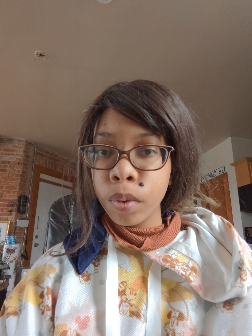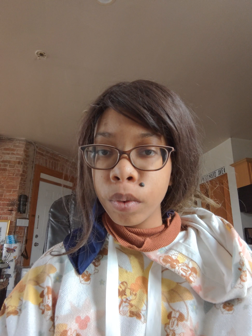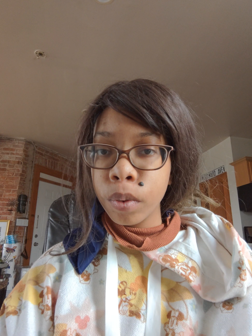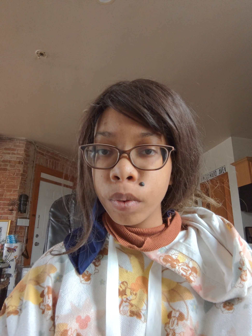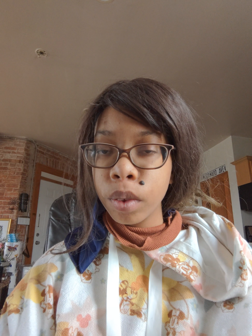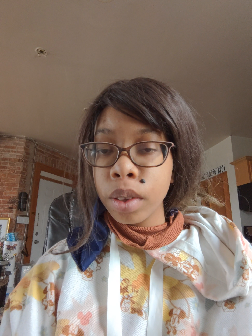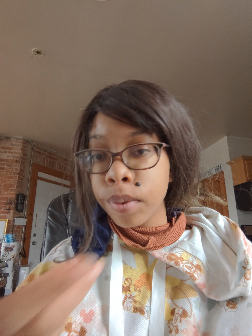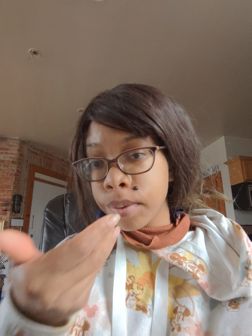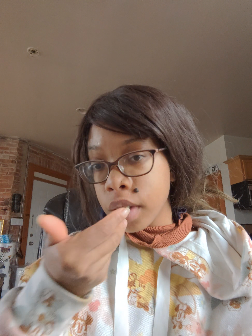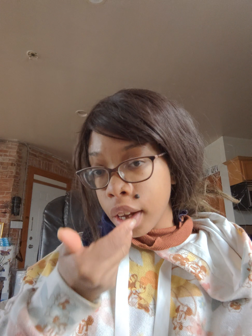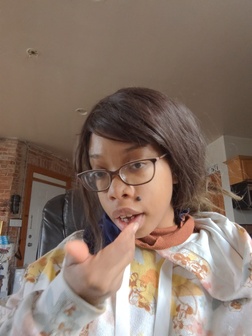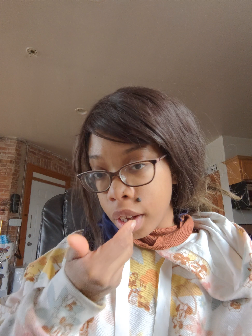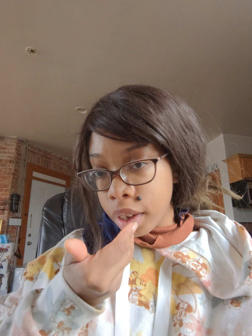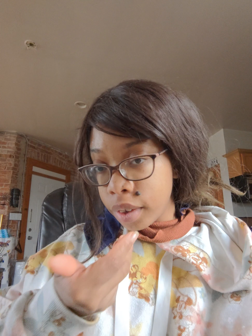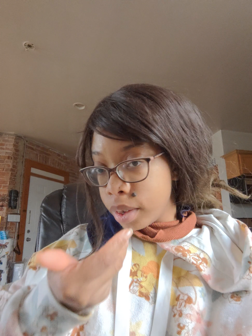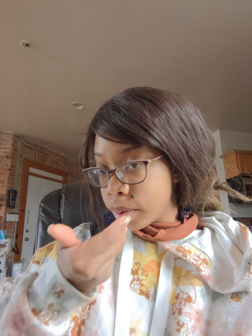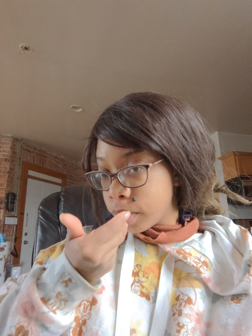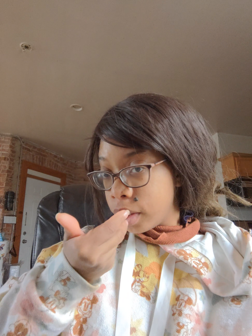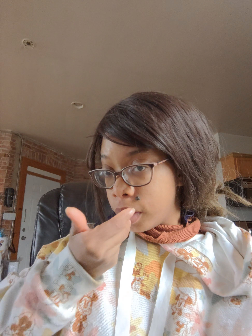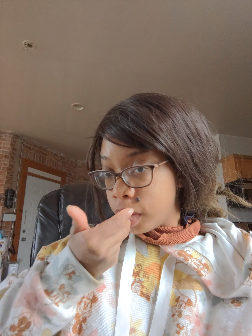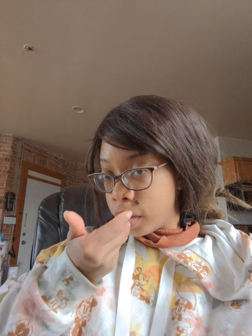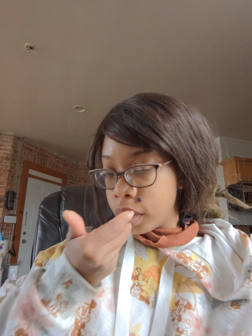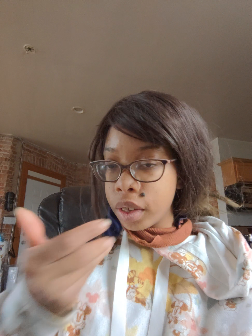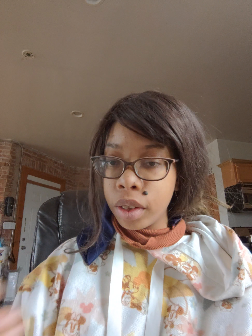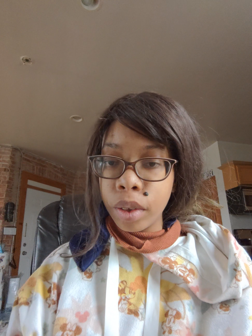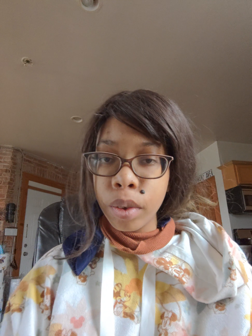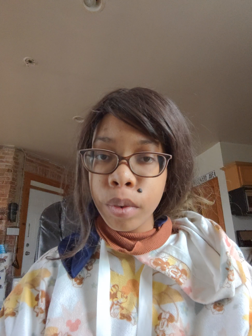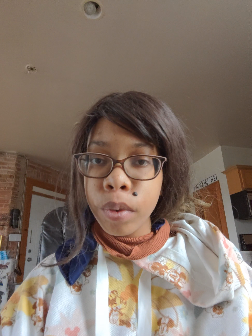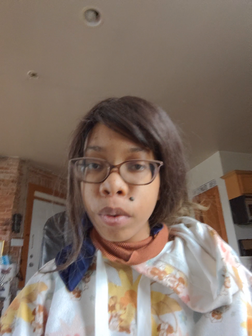pizza